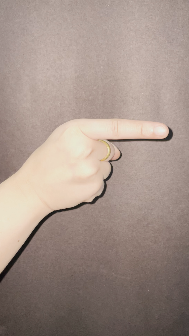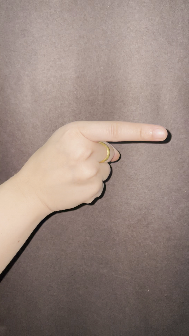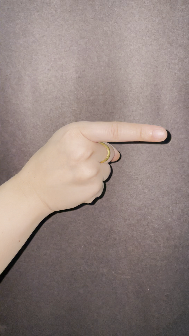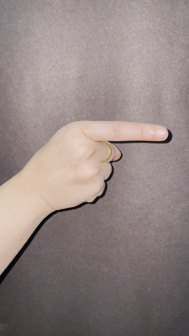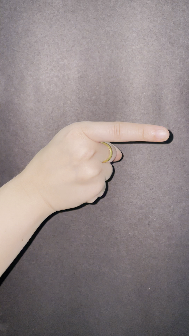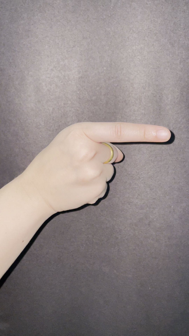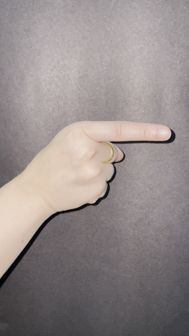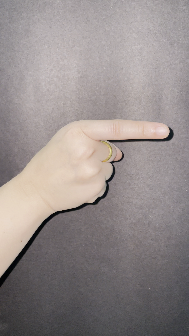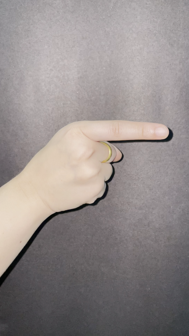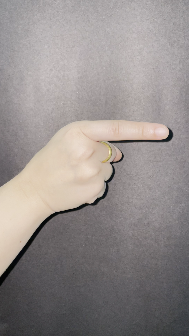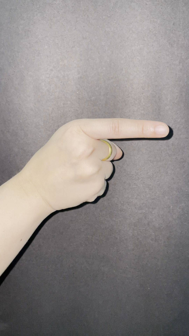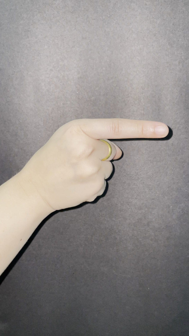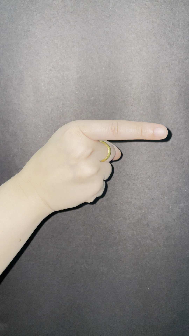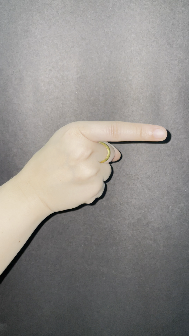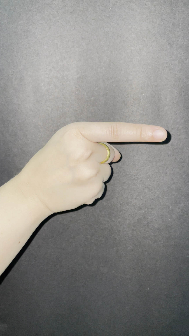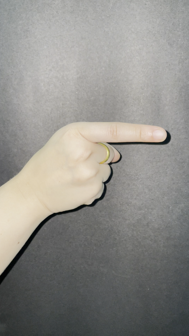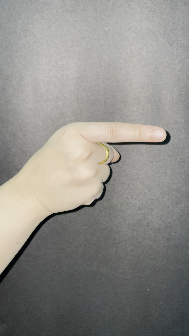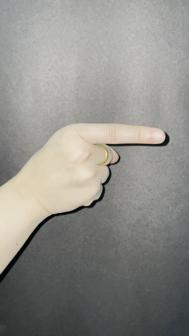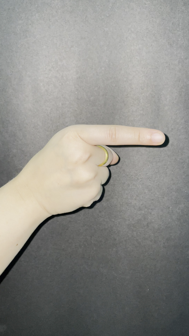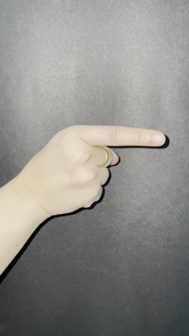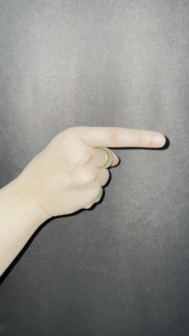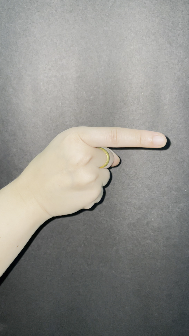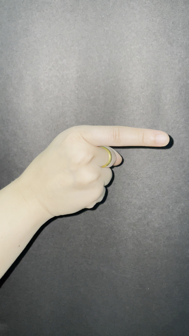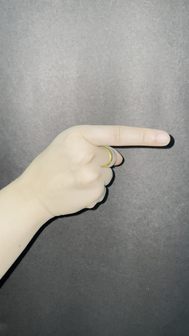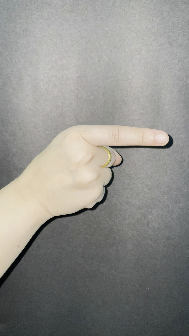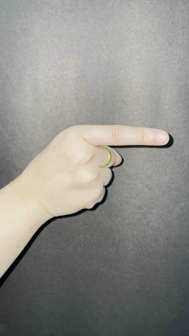न